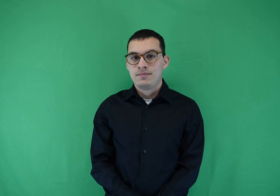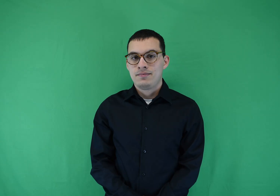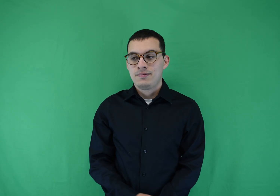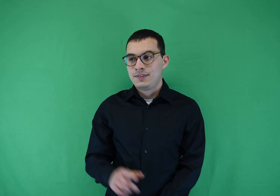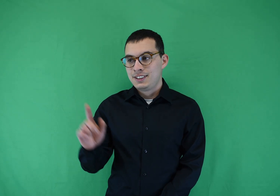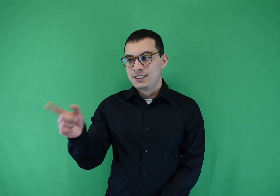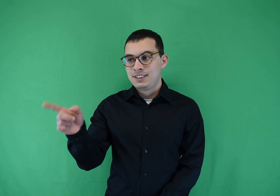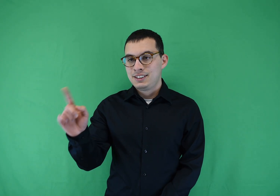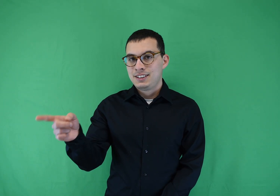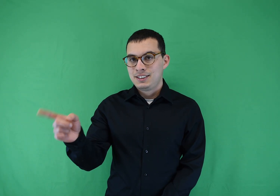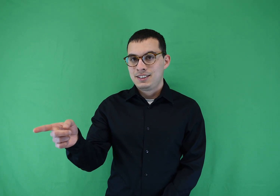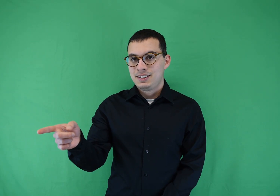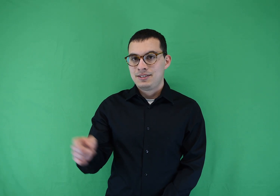ahí